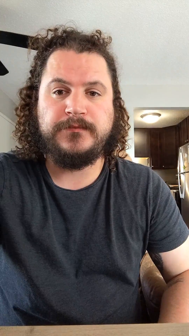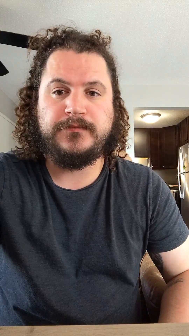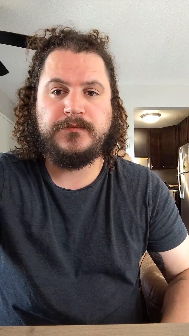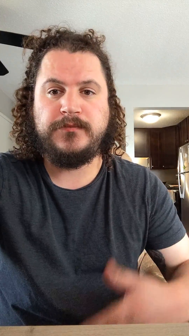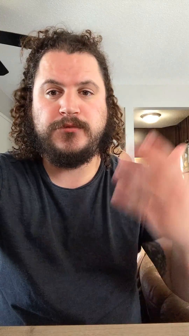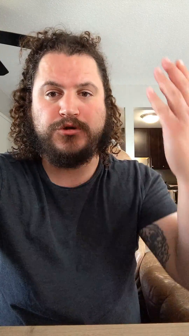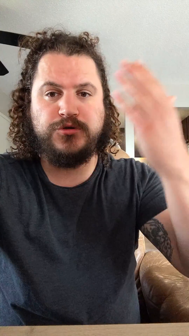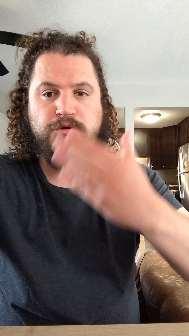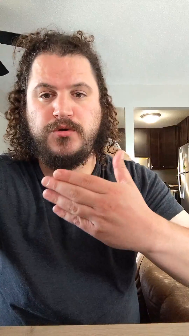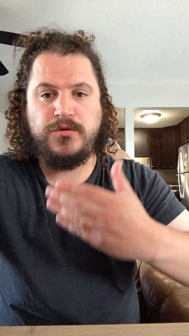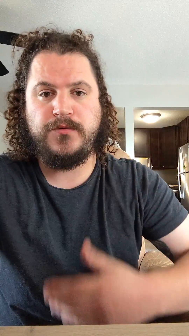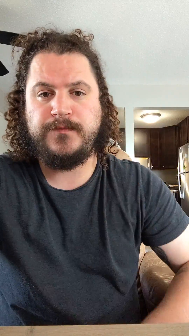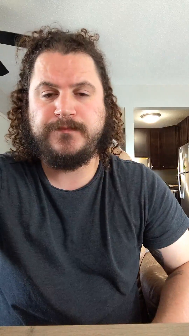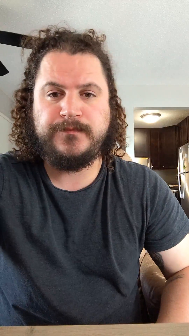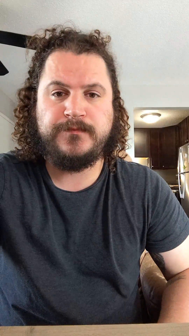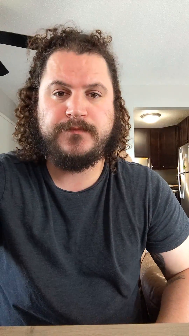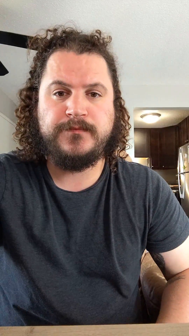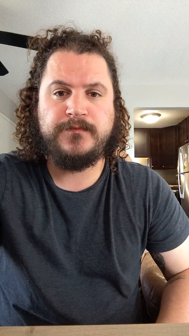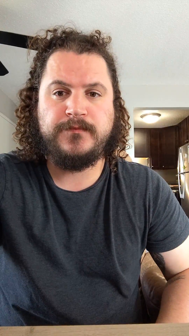dark